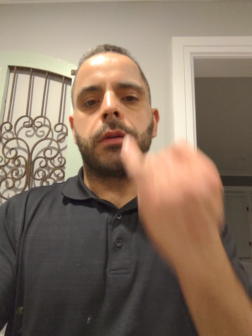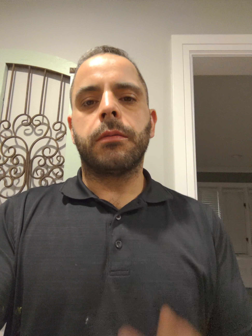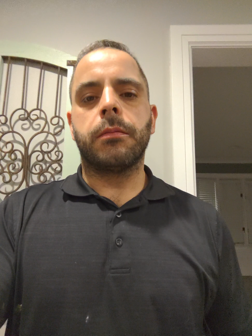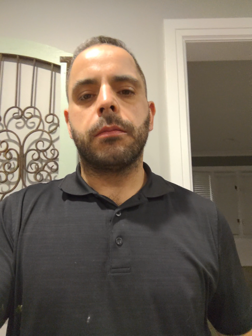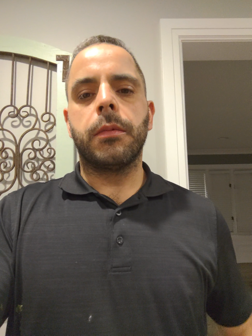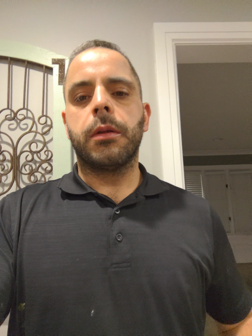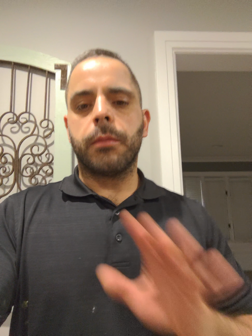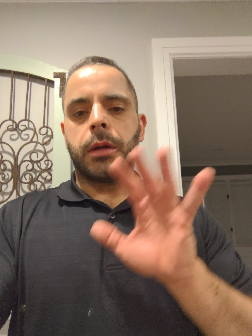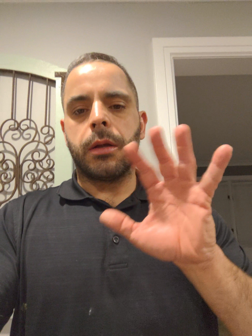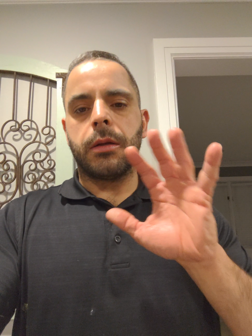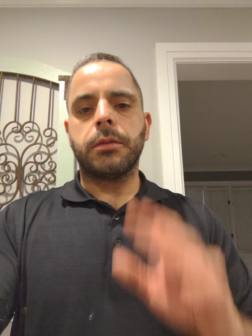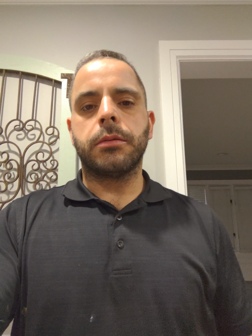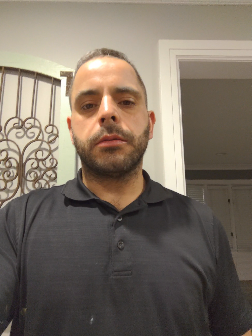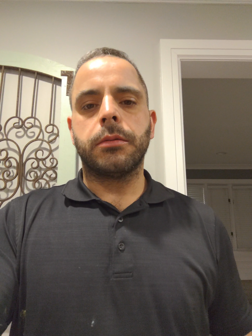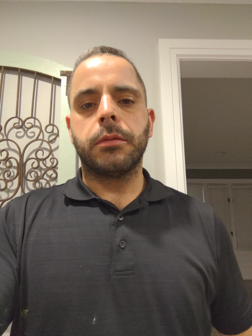bye